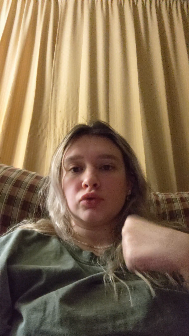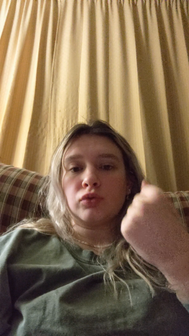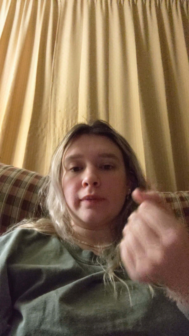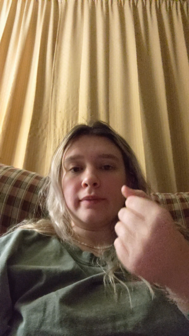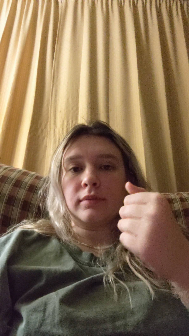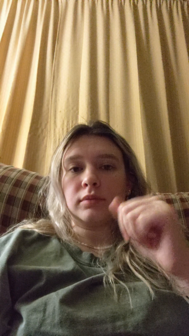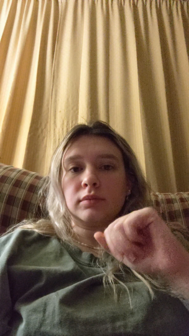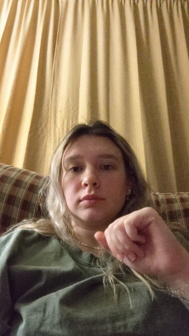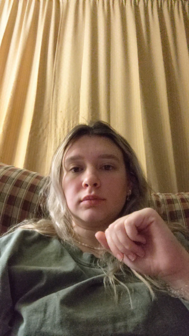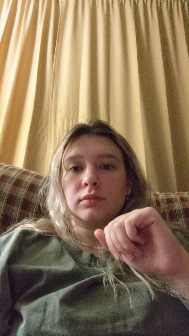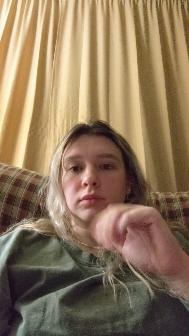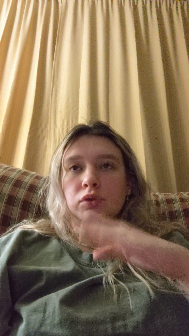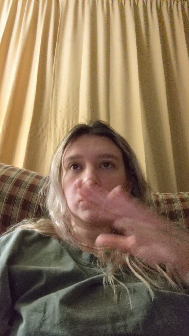children